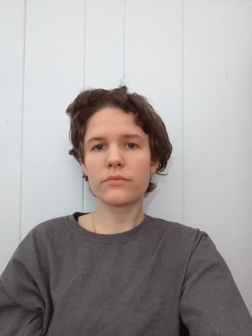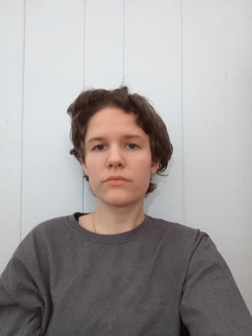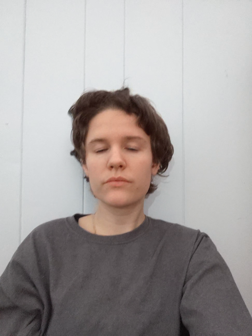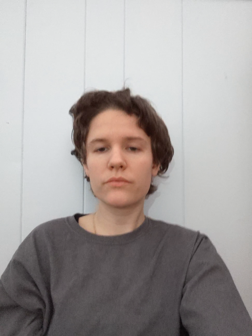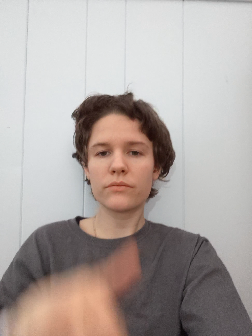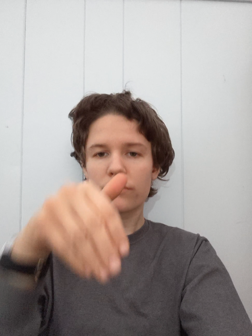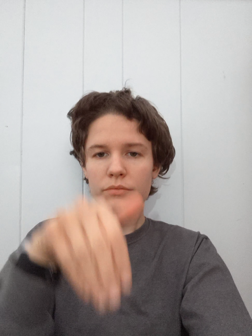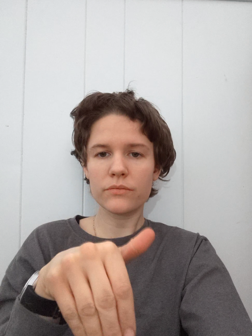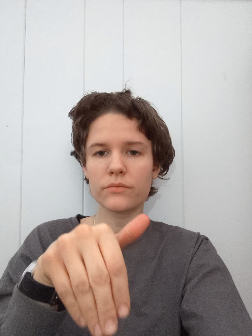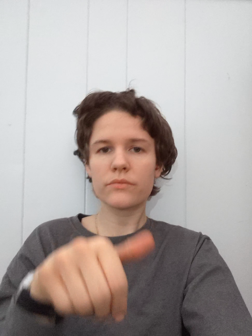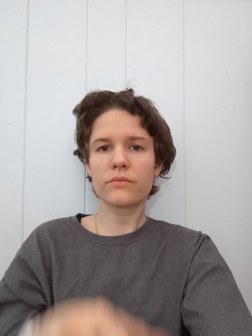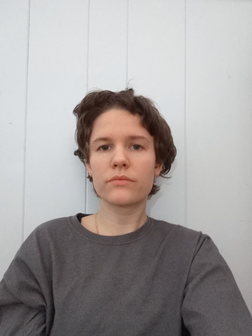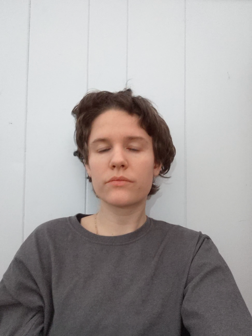night